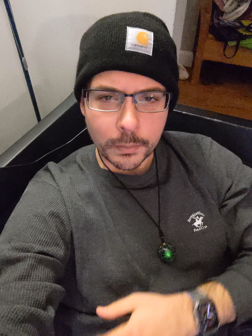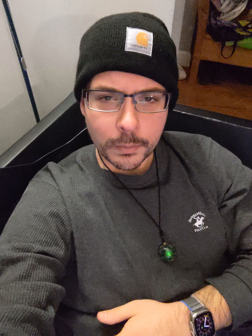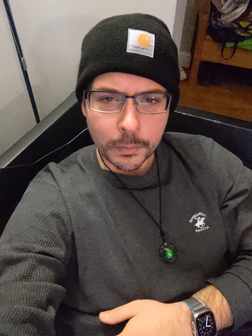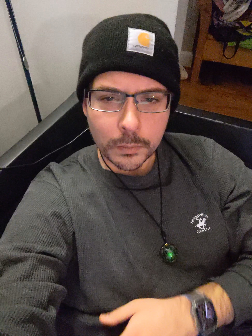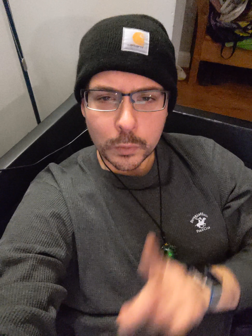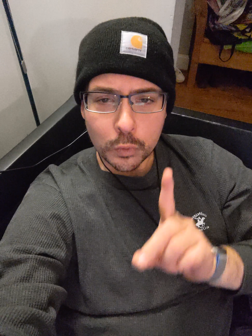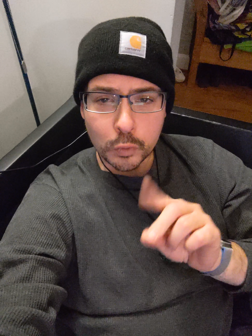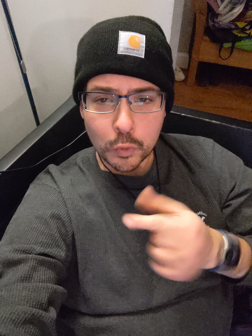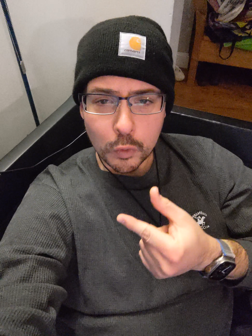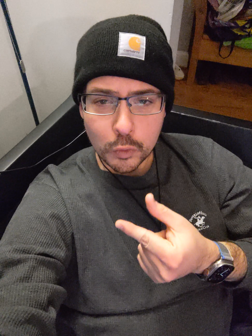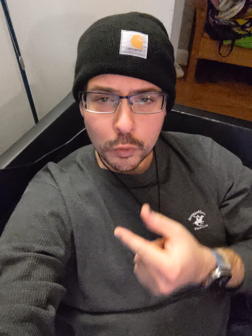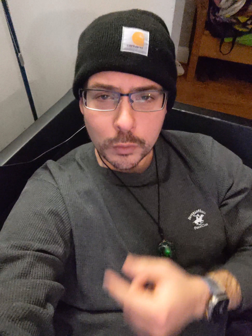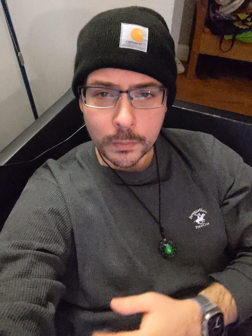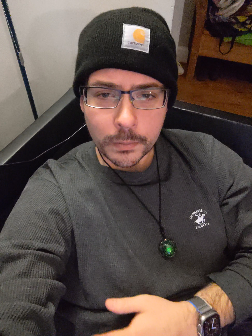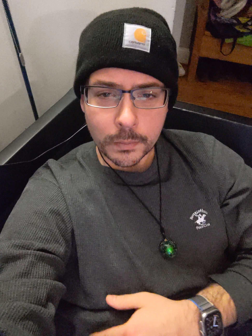dog